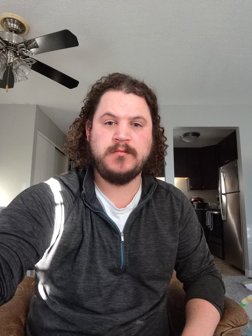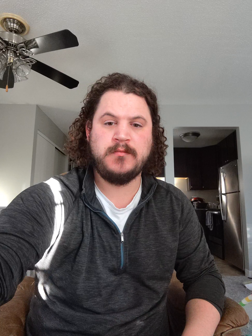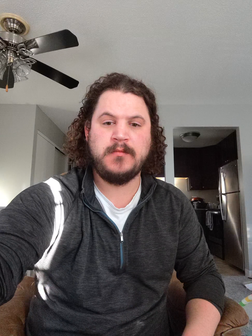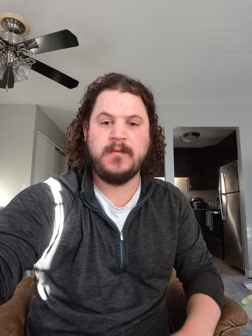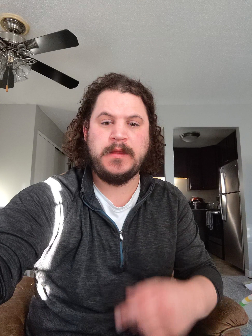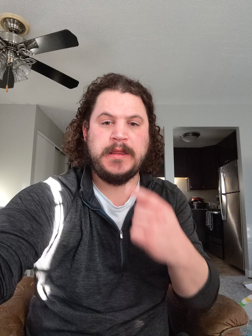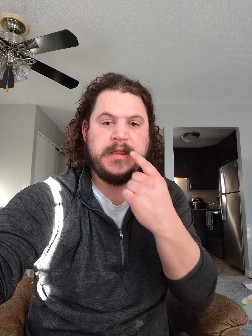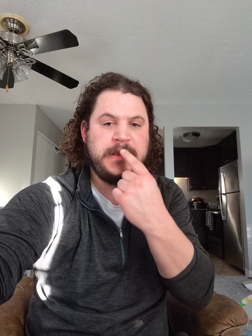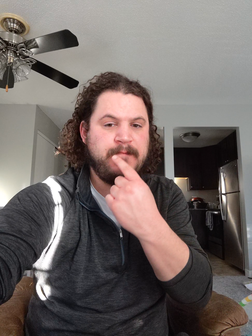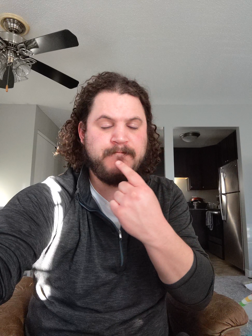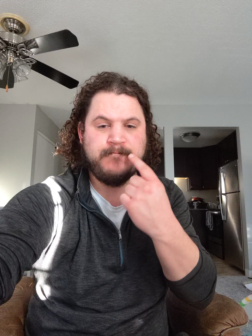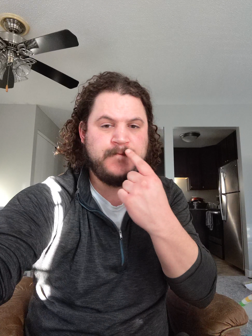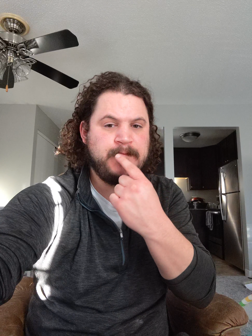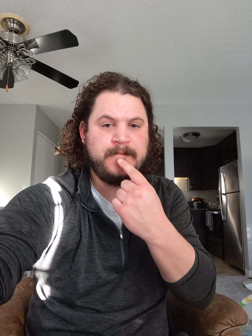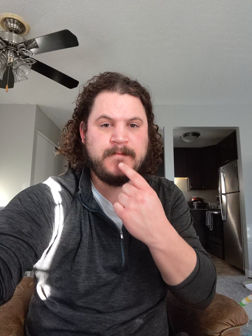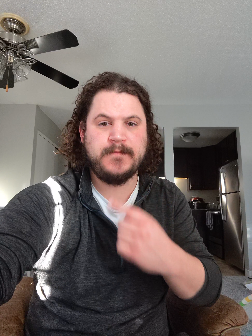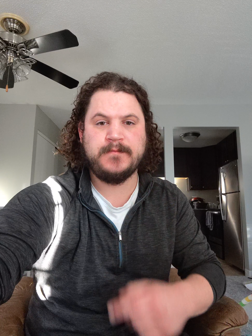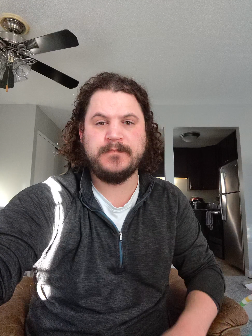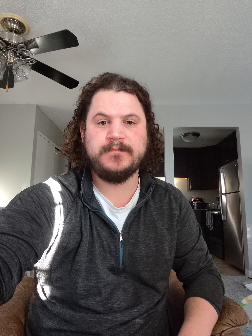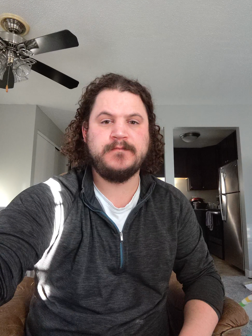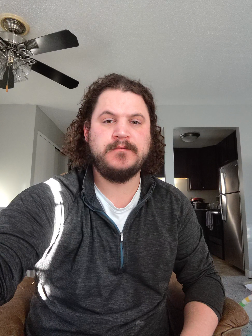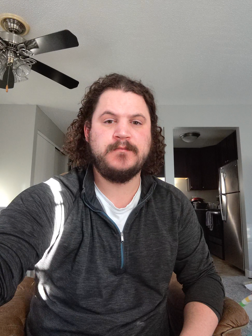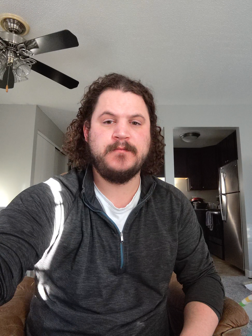lips